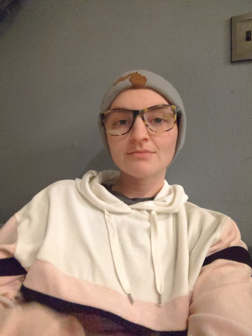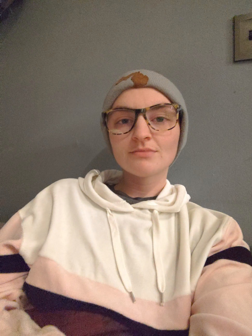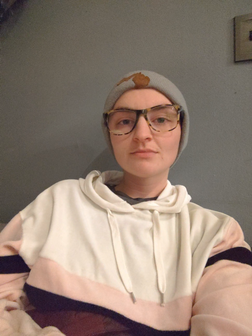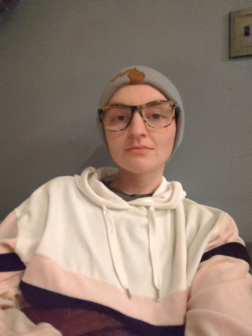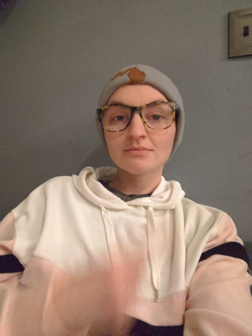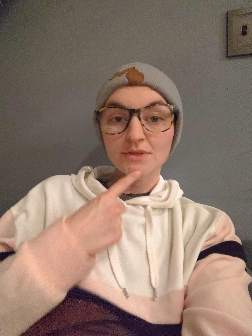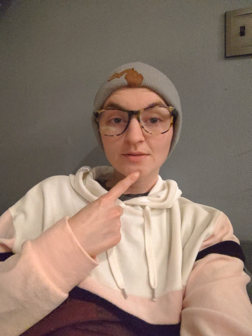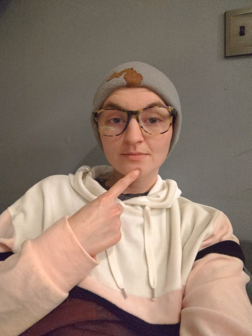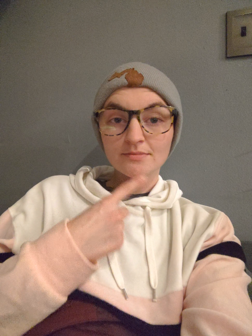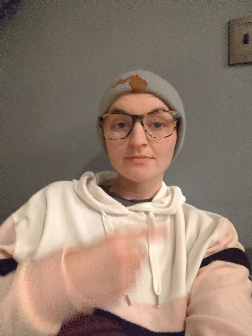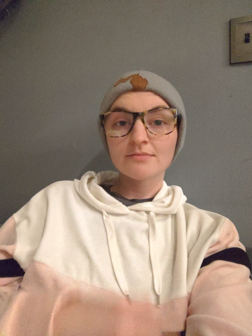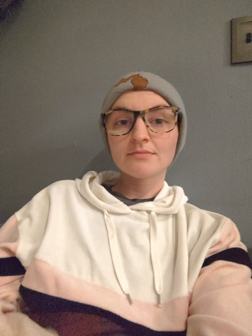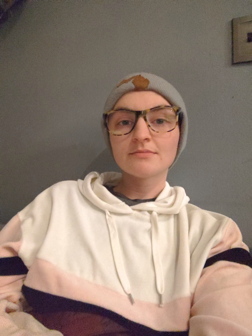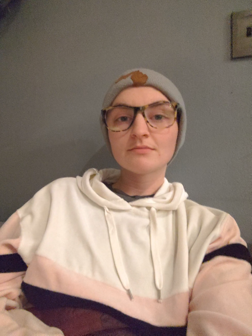say